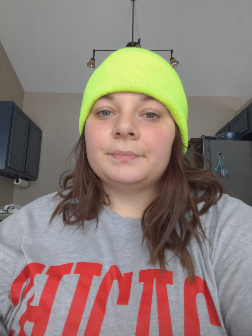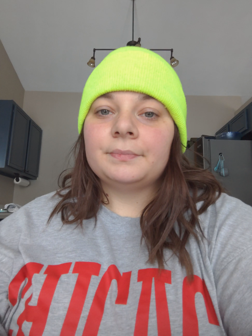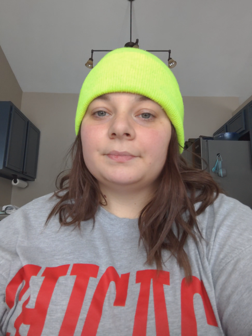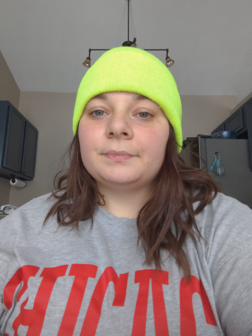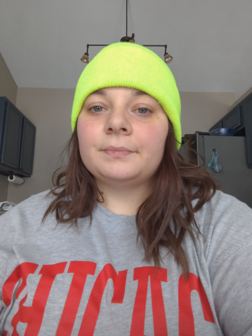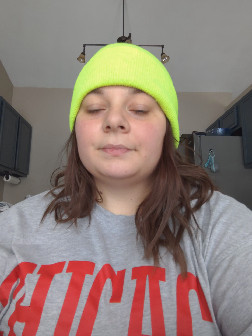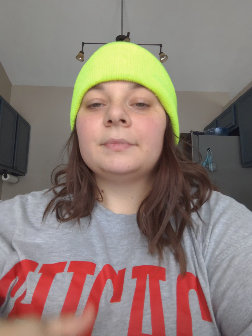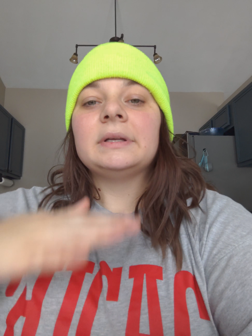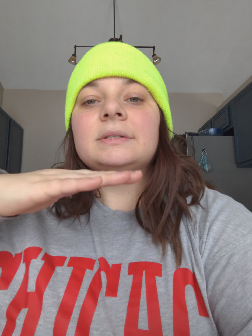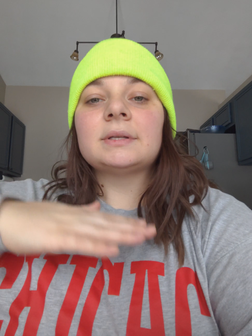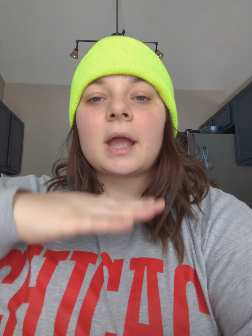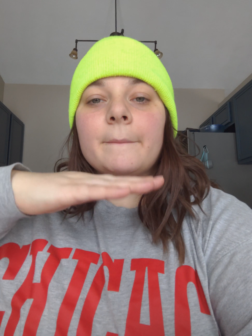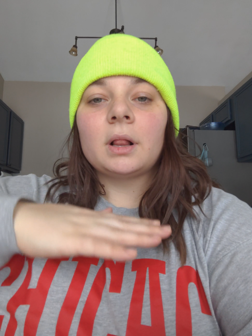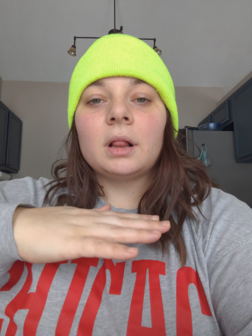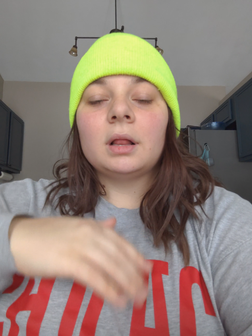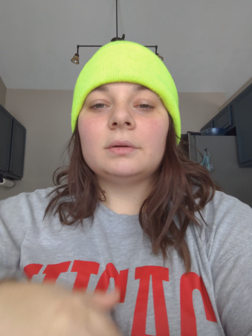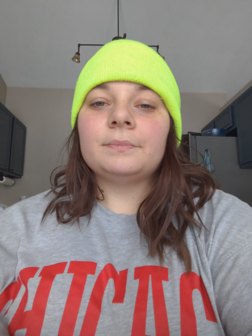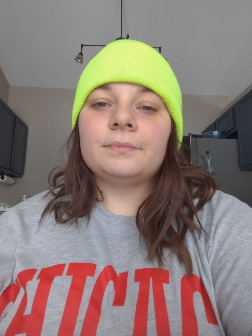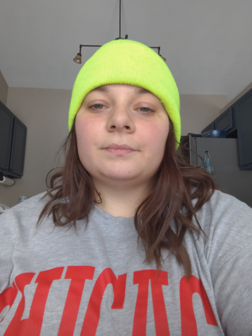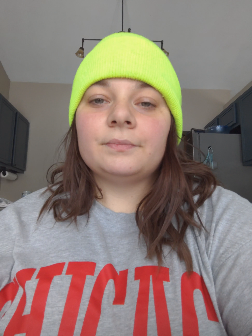table